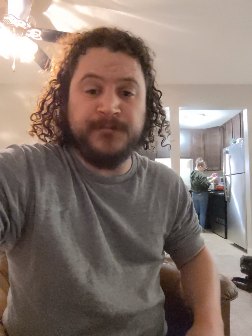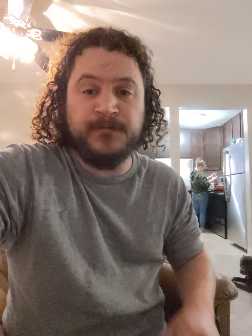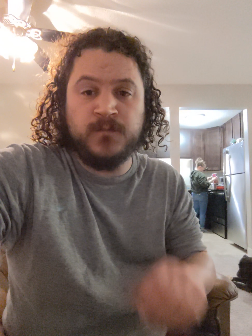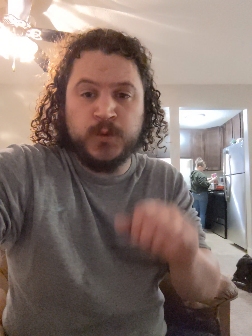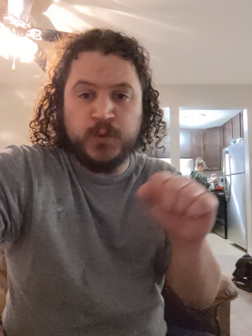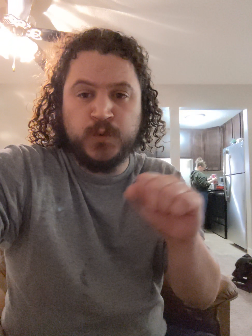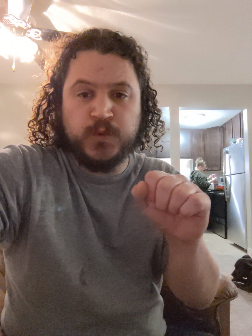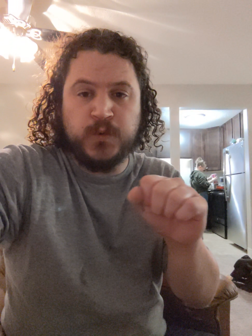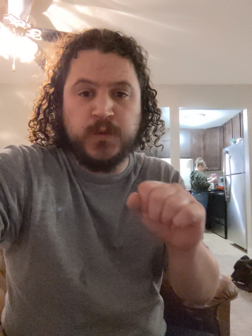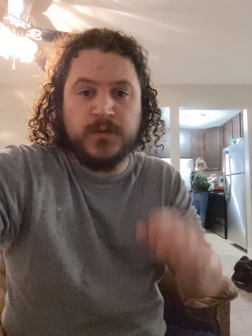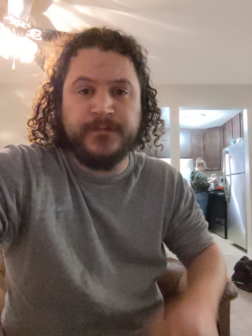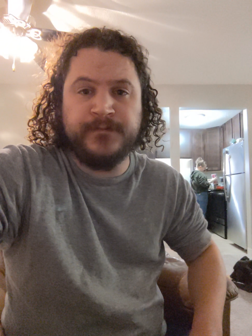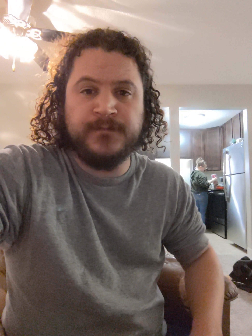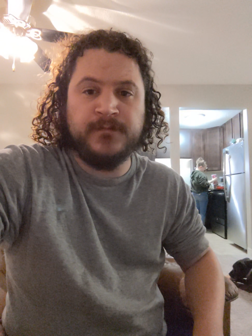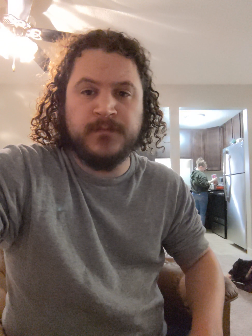shoe